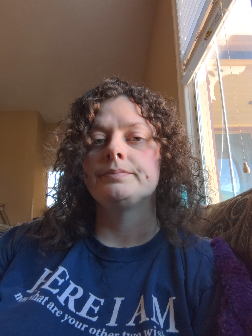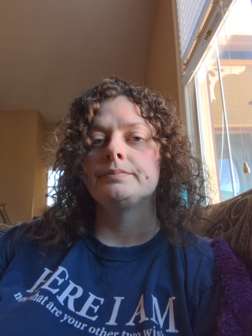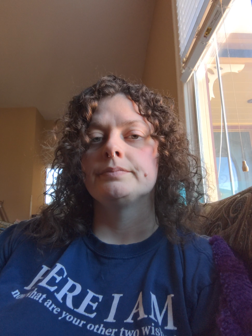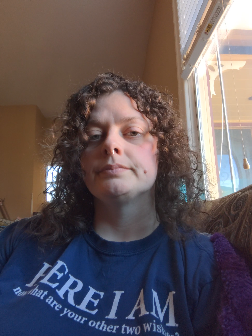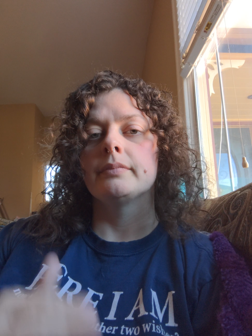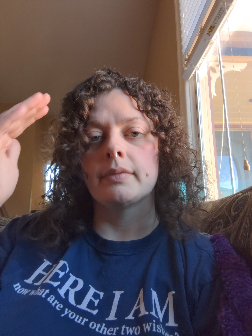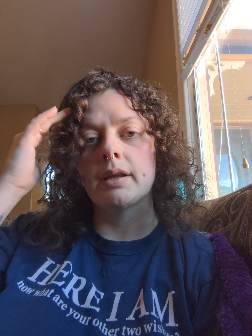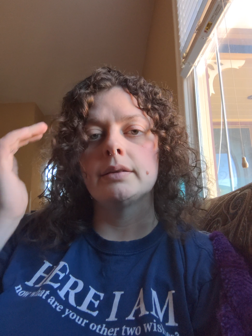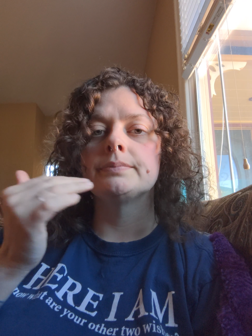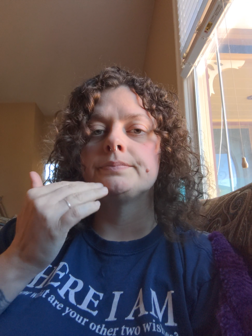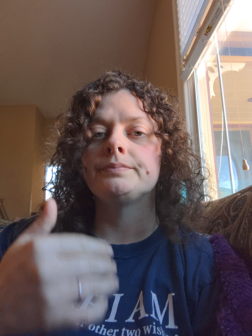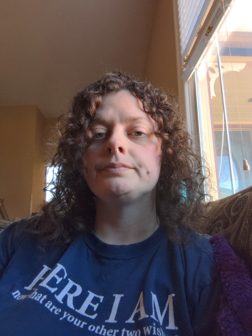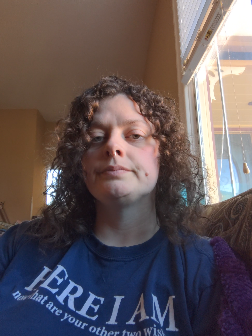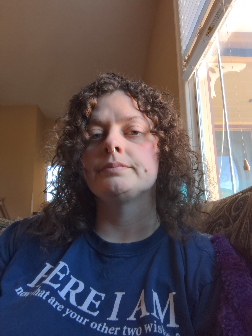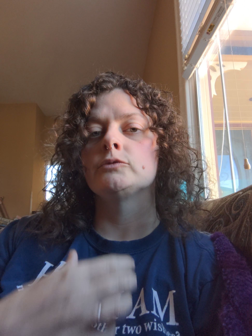head